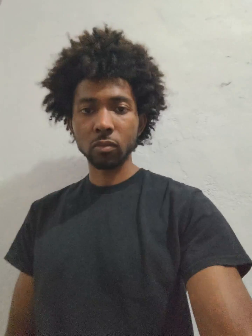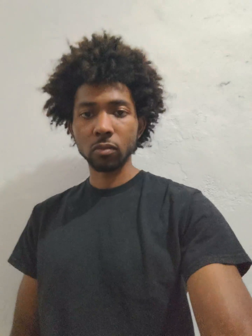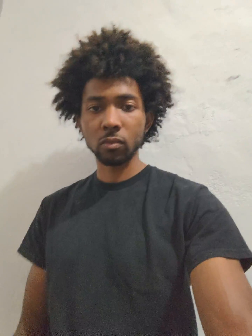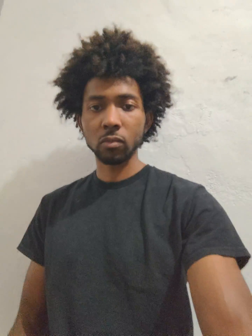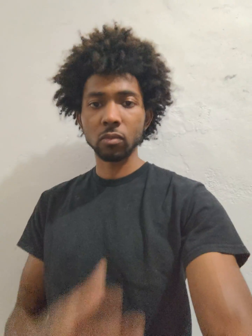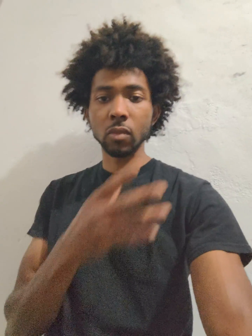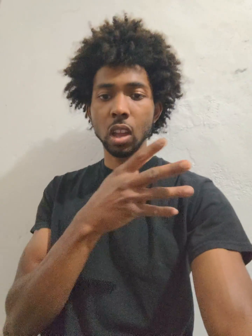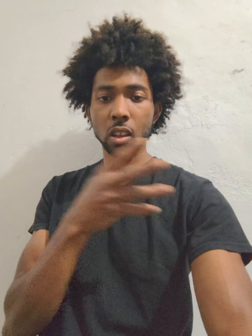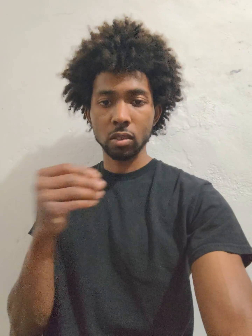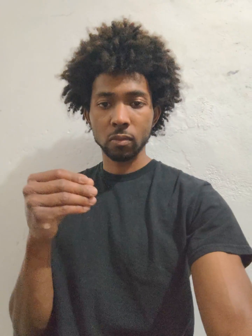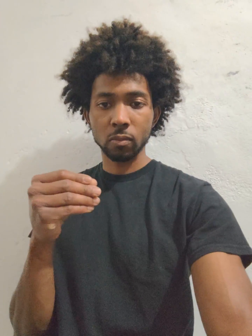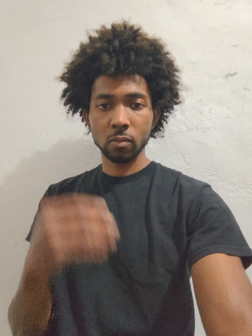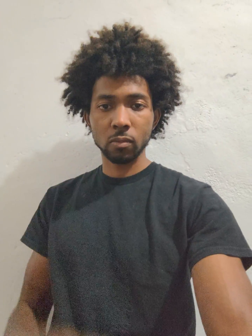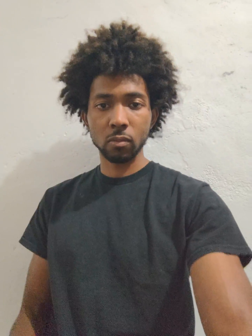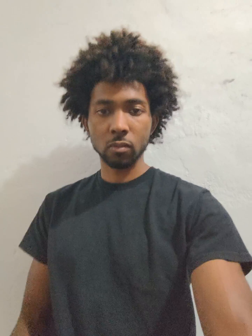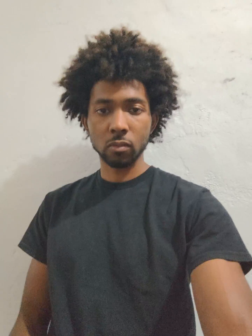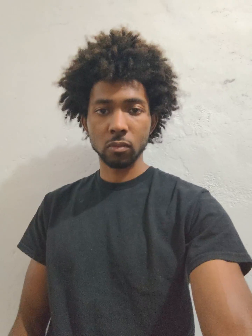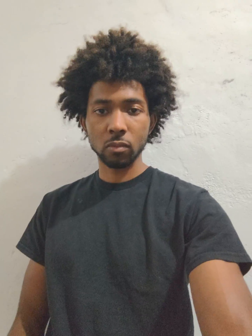and